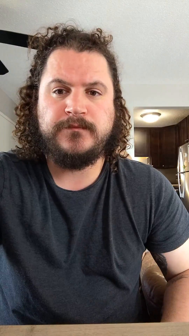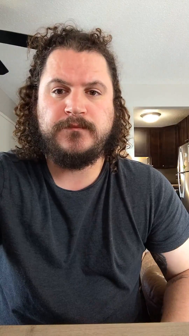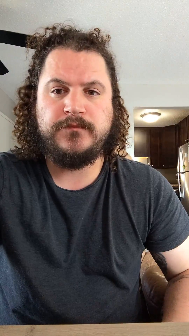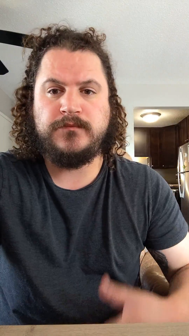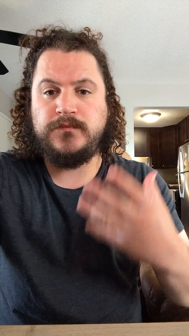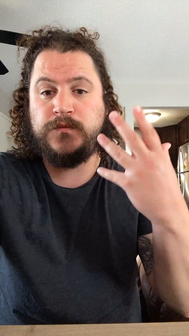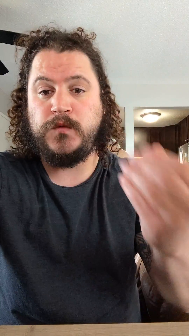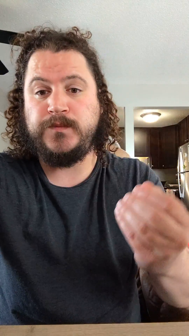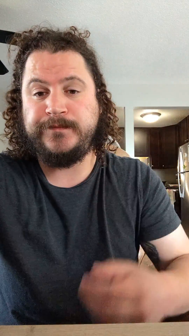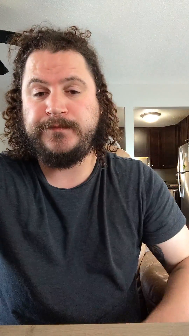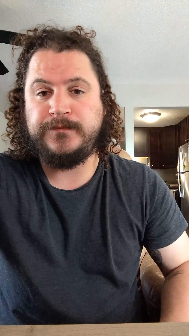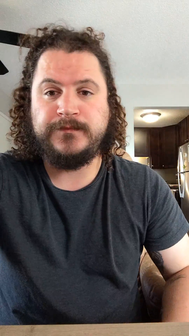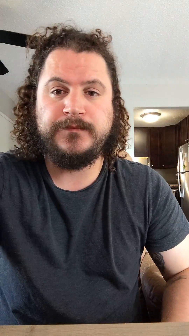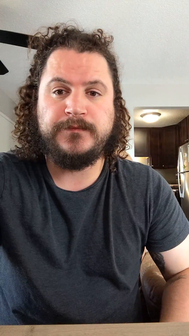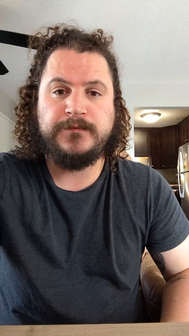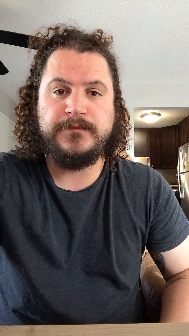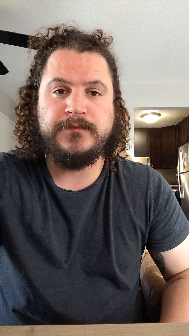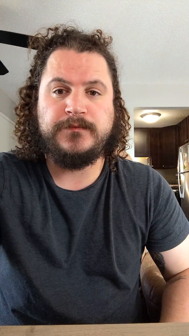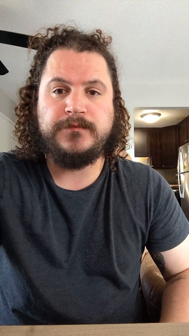got to